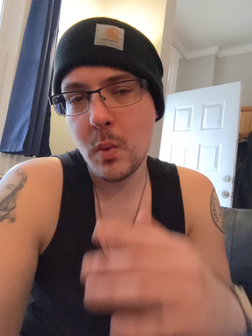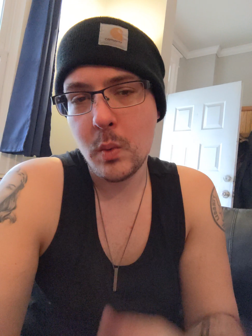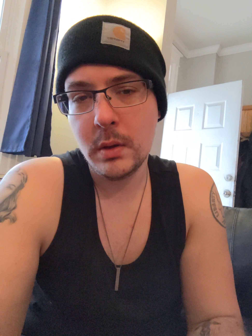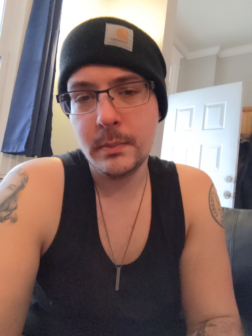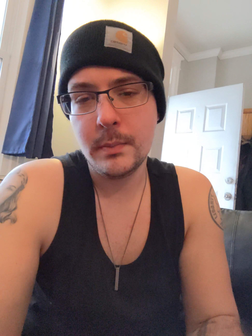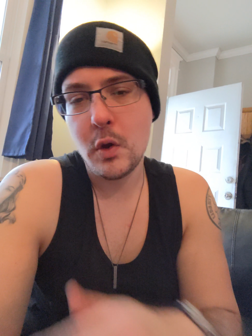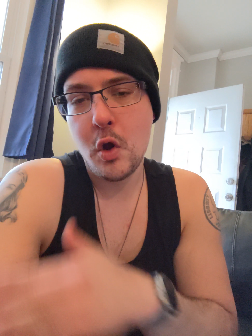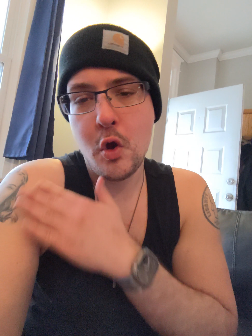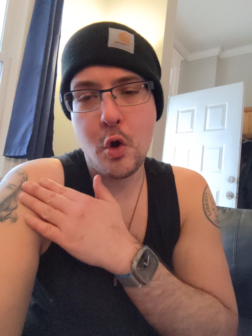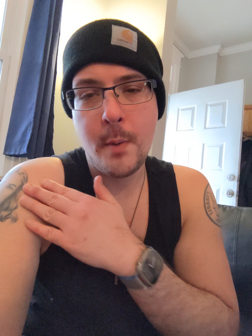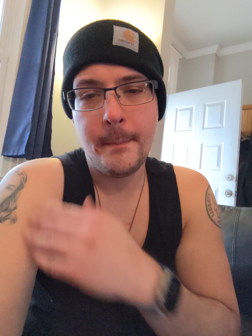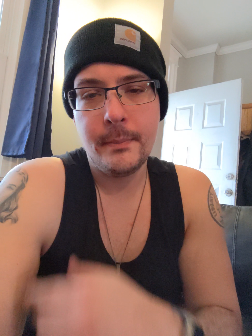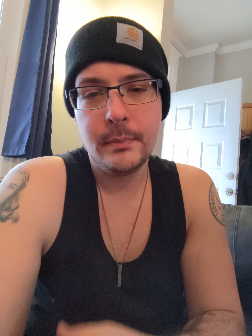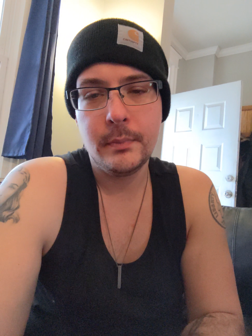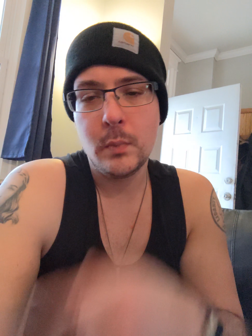arm